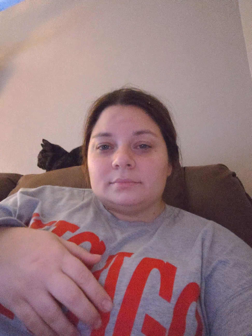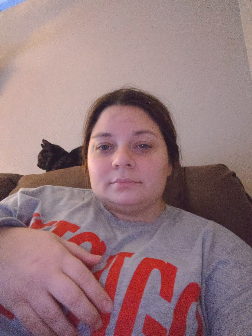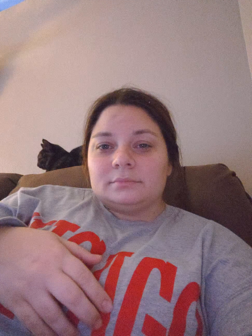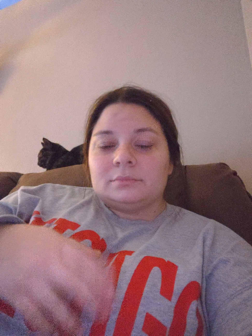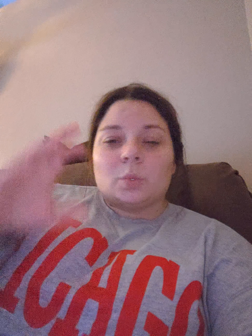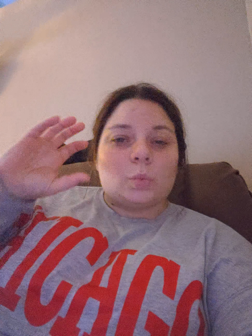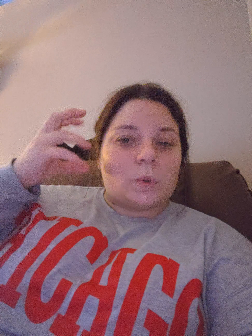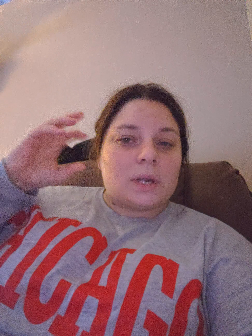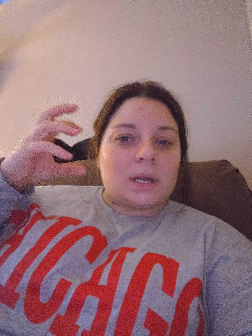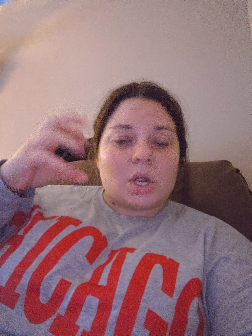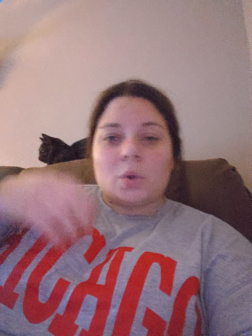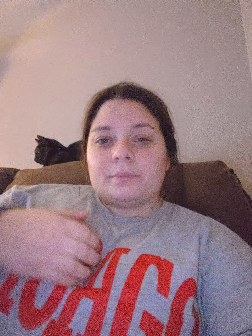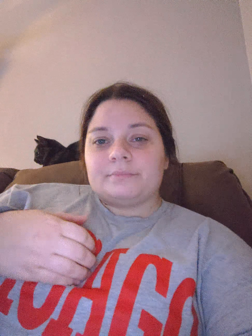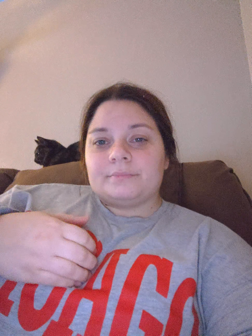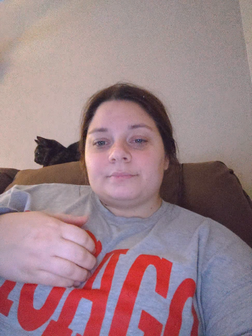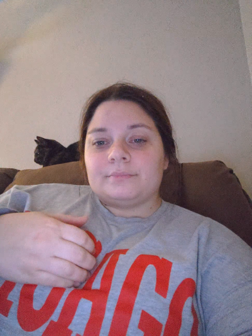radio